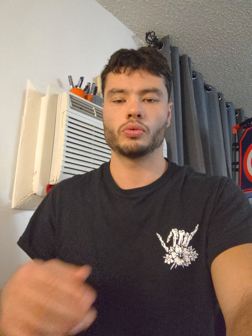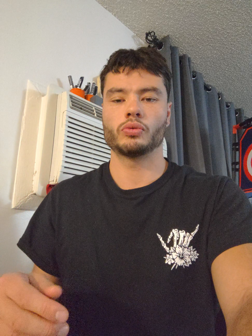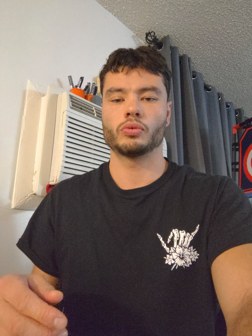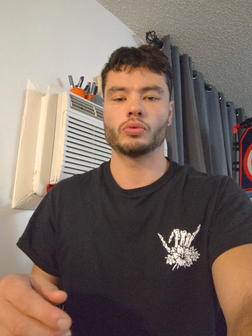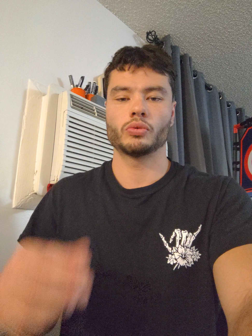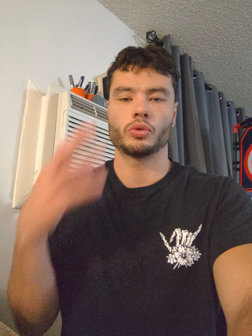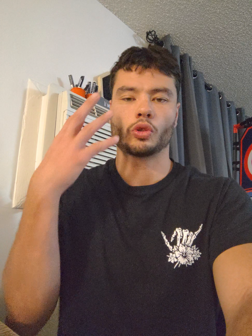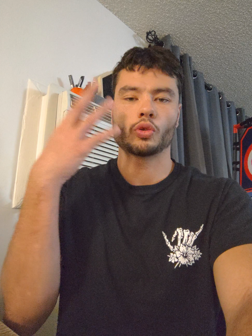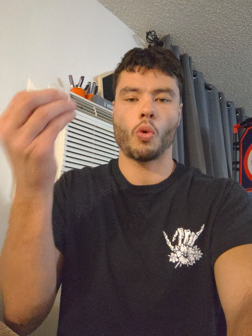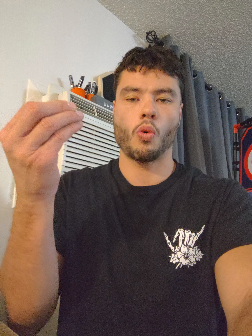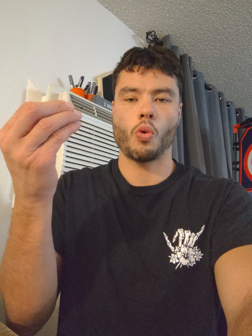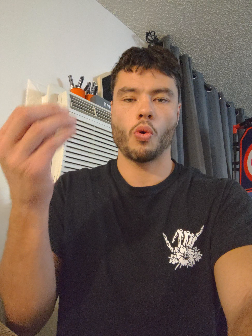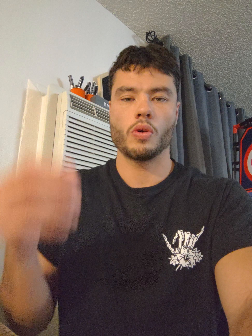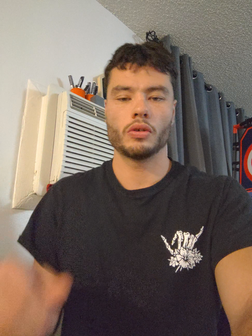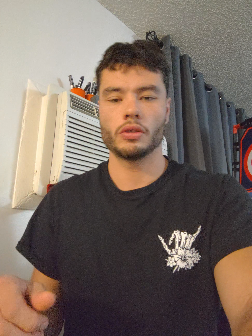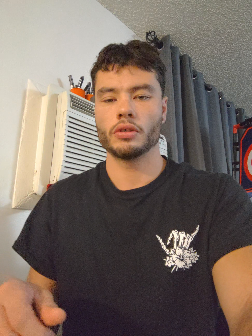go